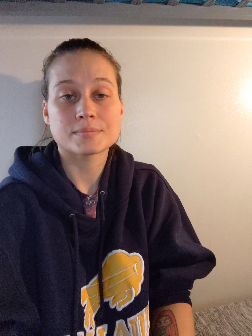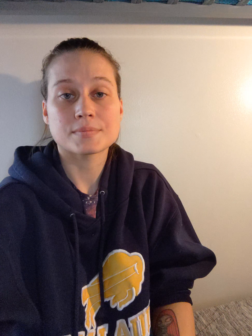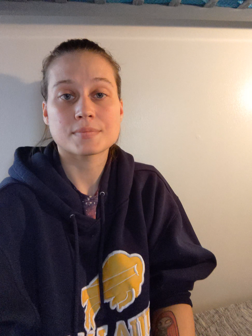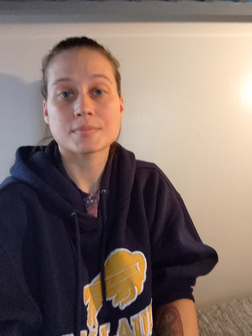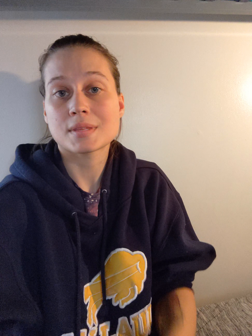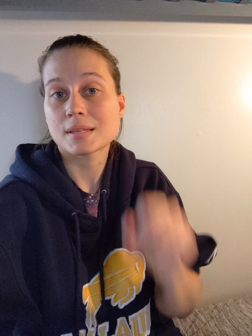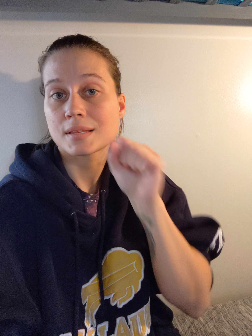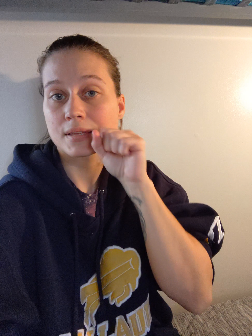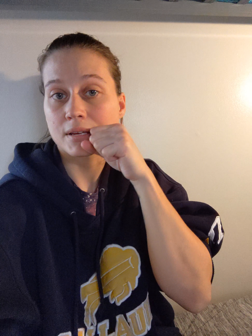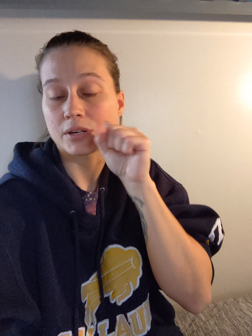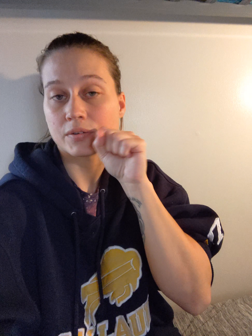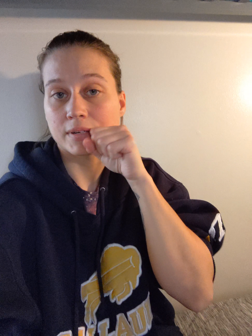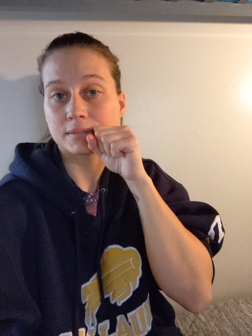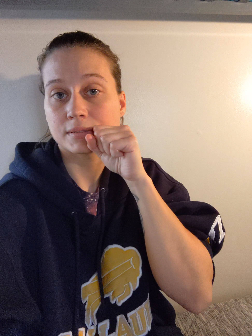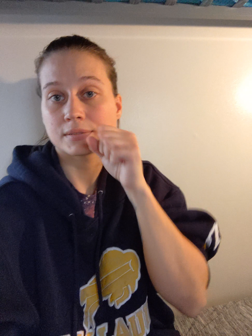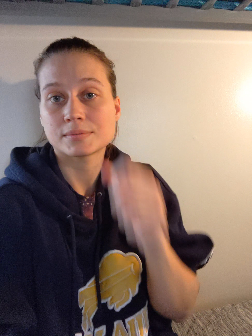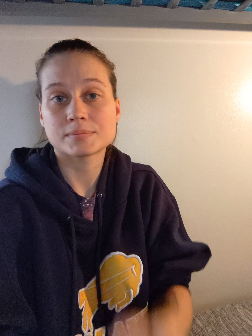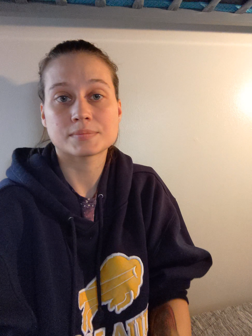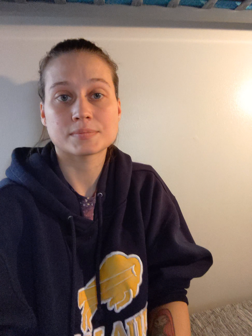carrot